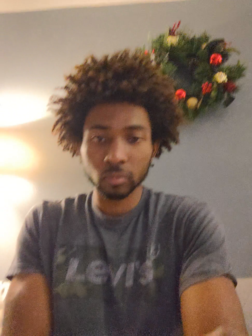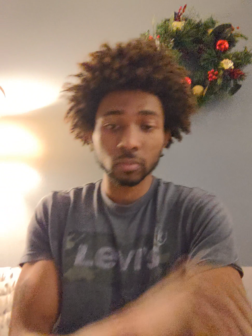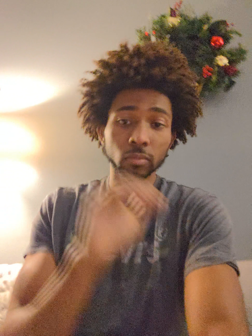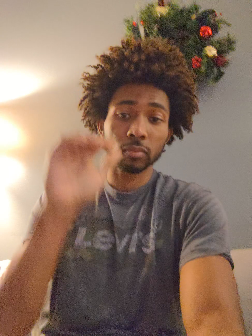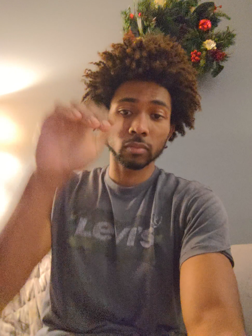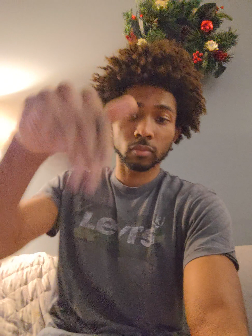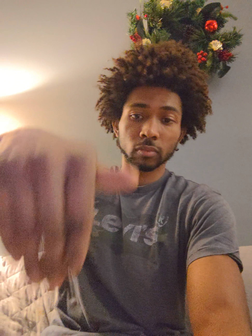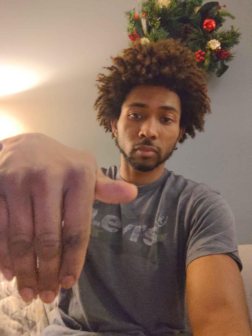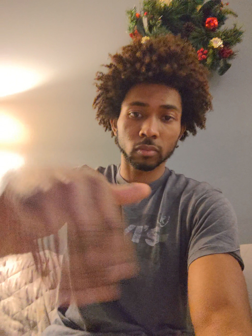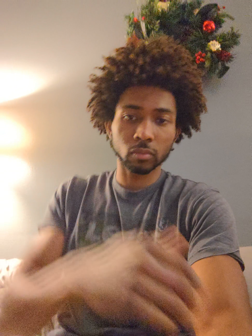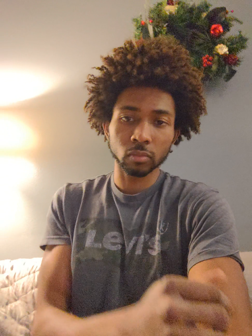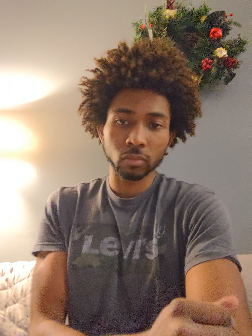night